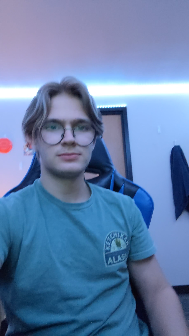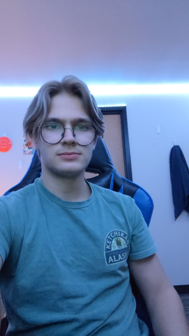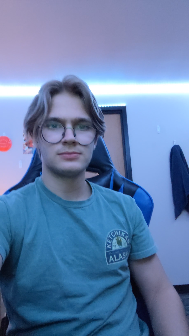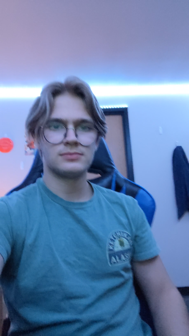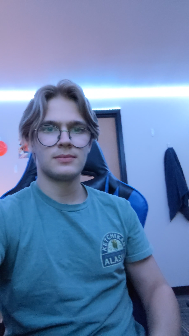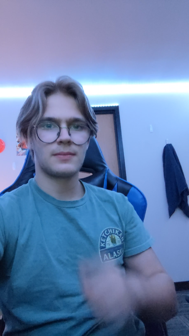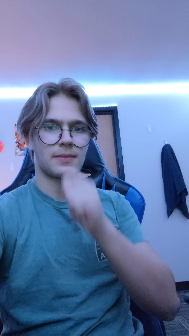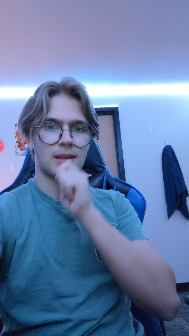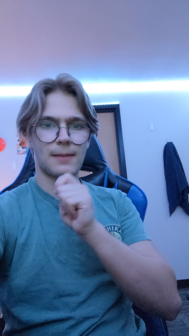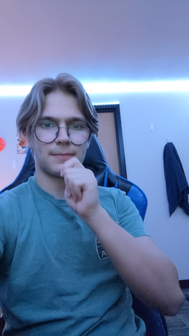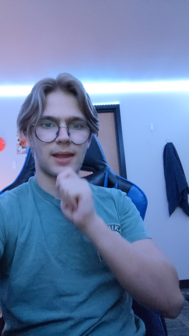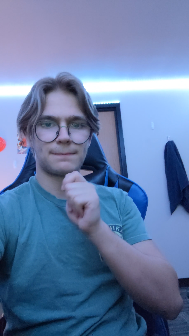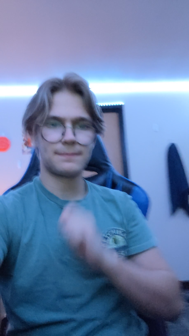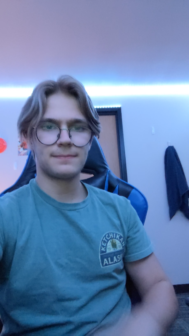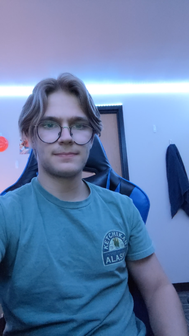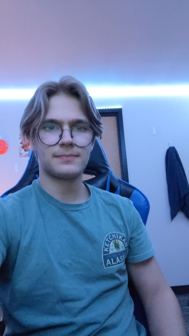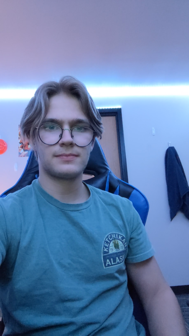popsicle